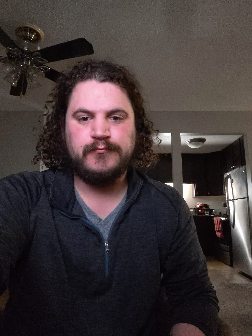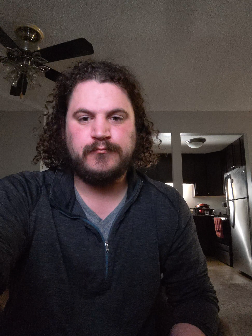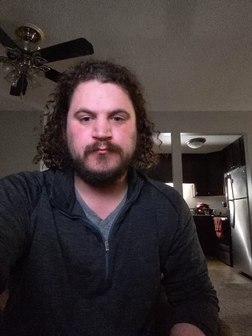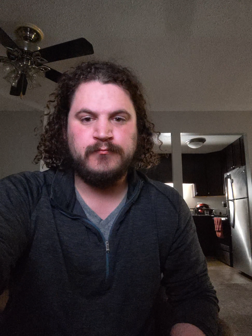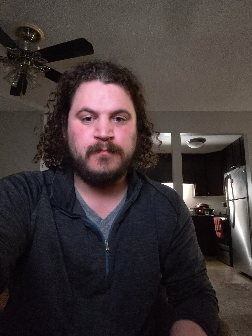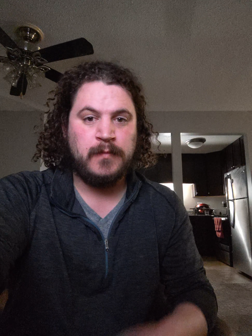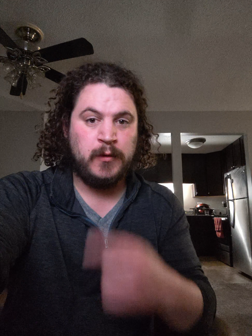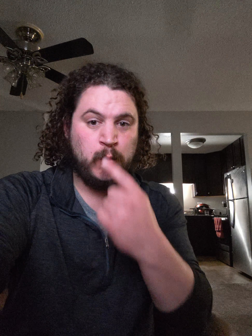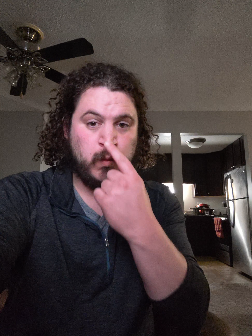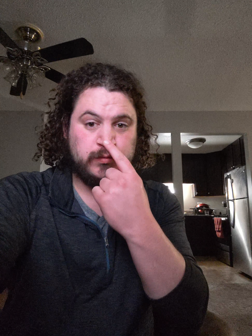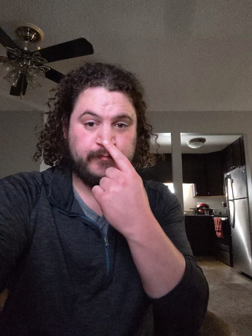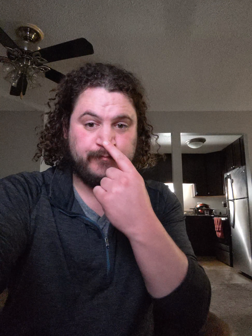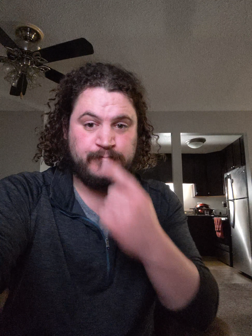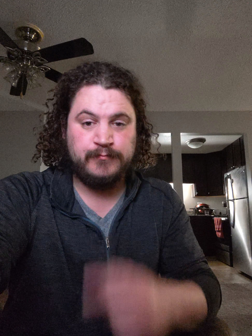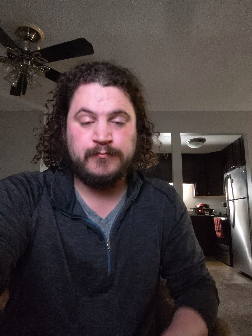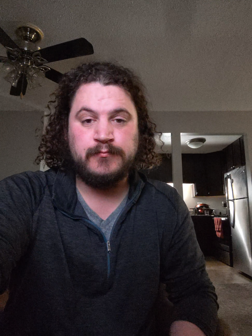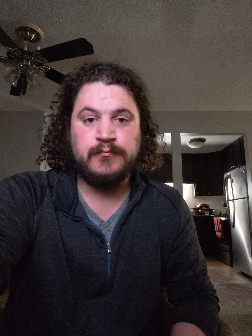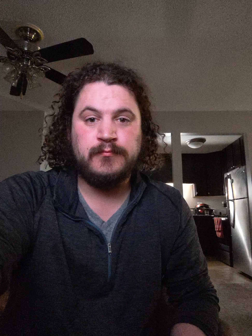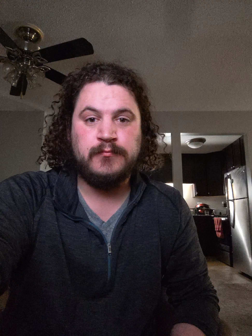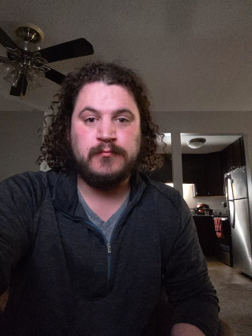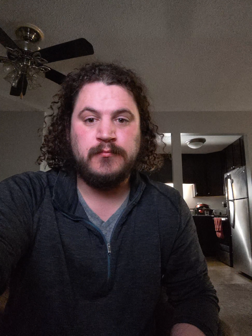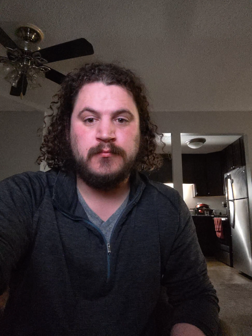nose